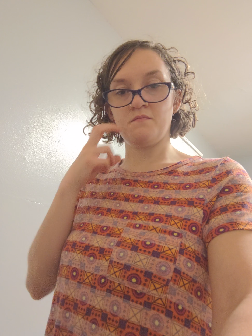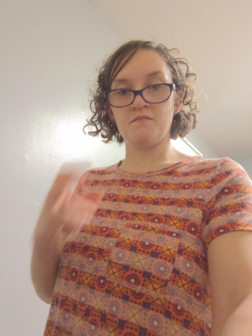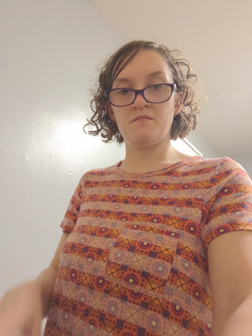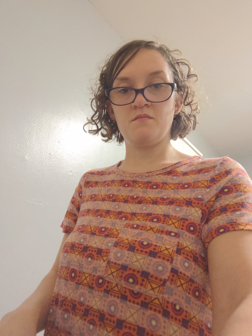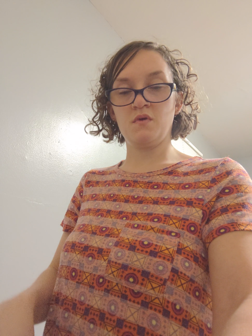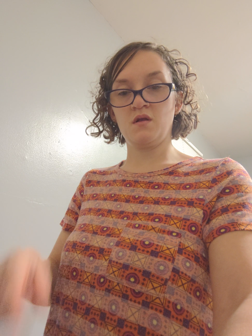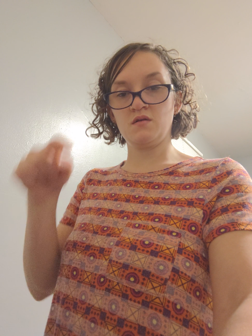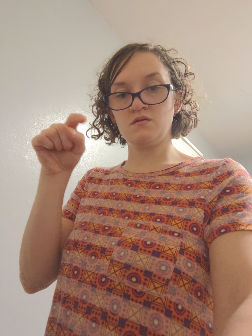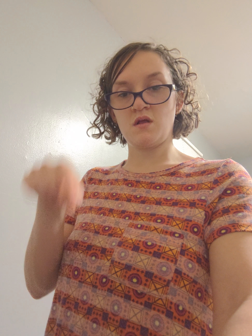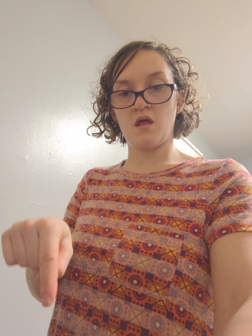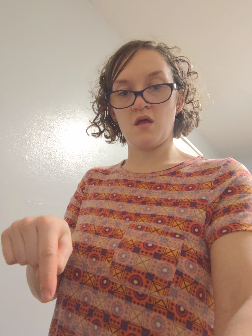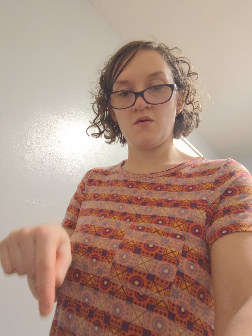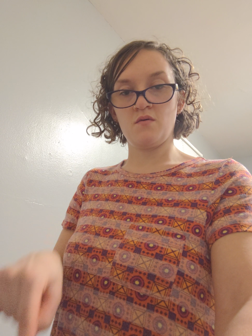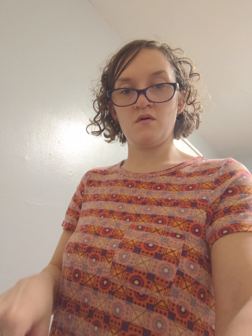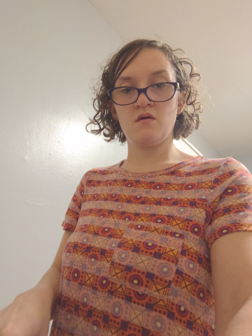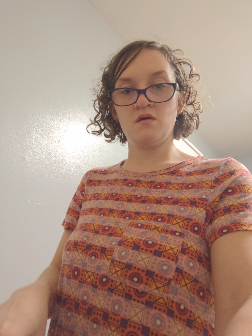down